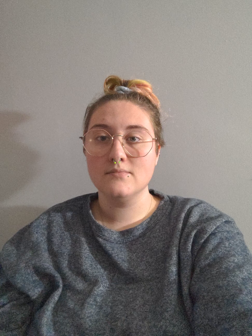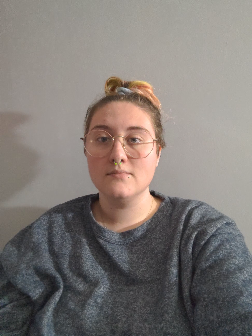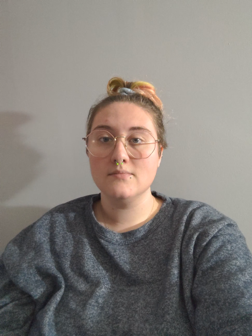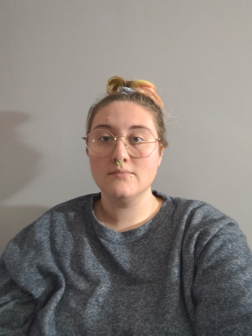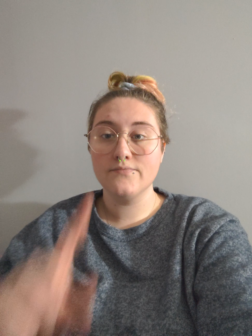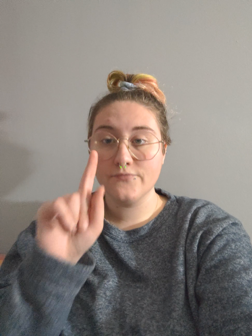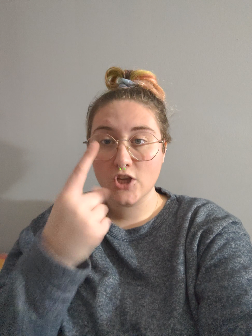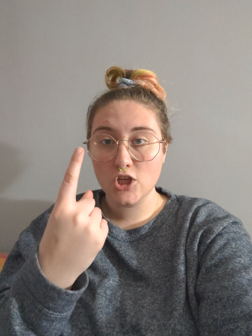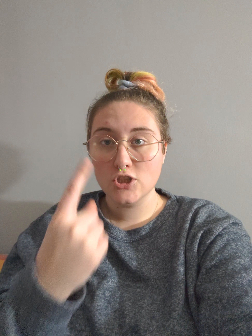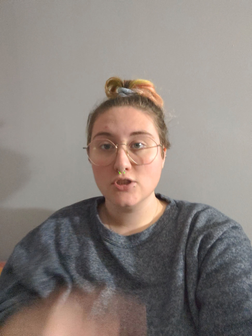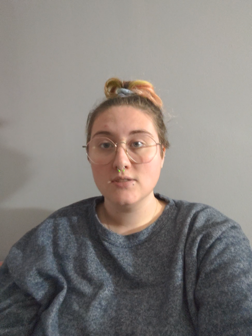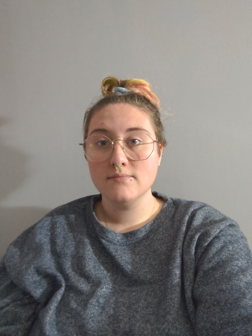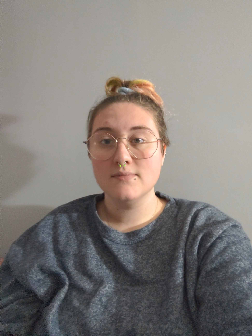first